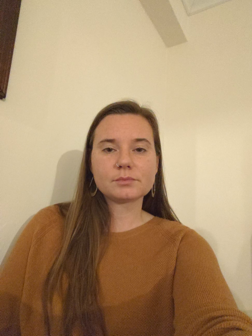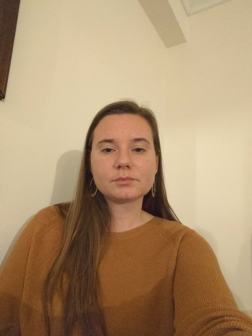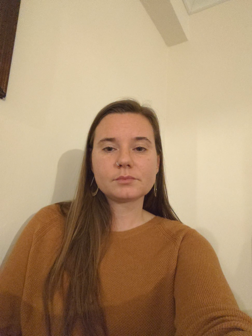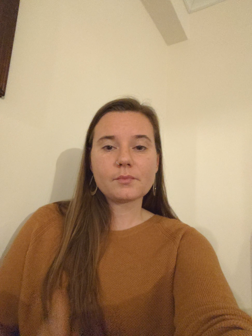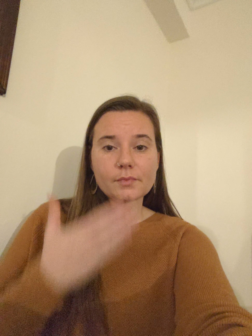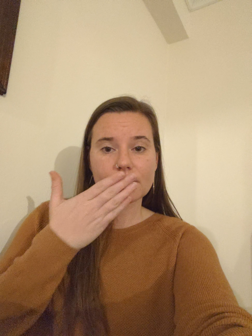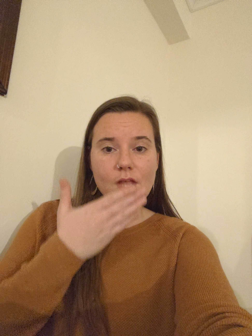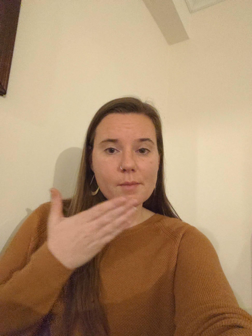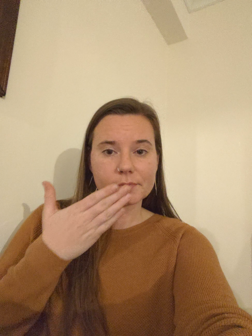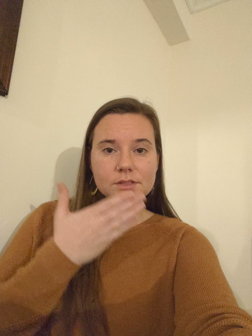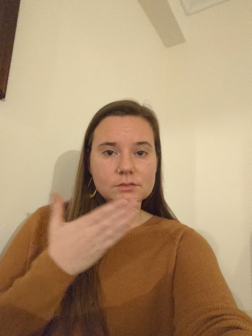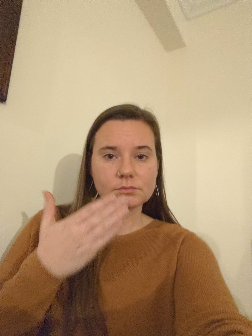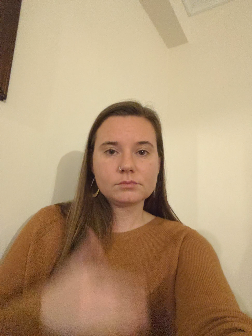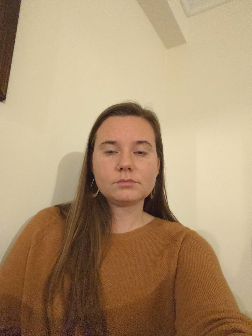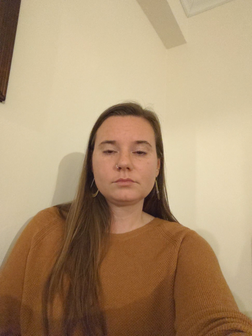napkin